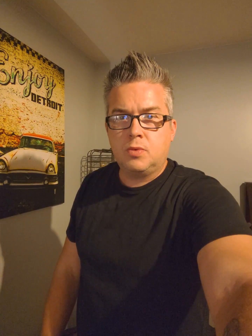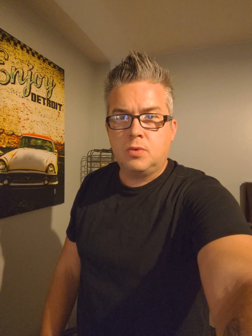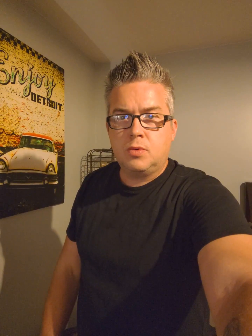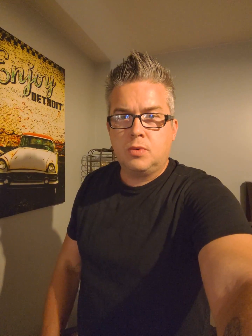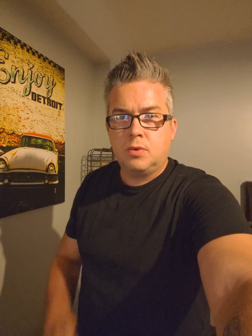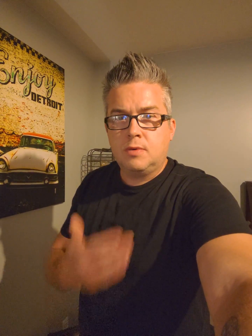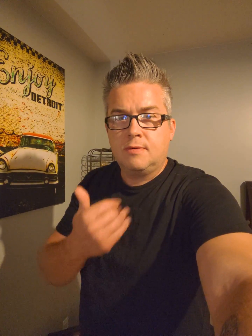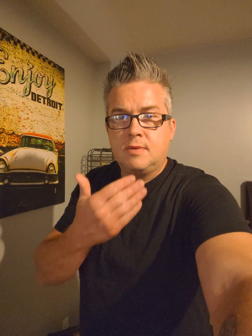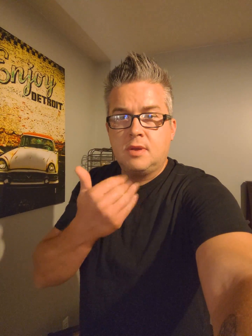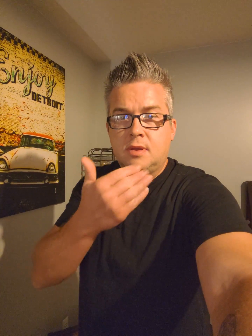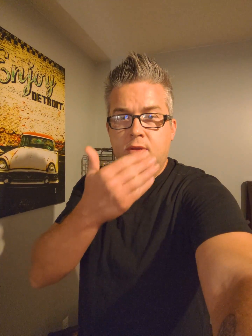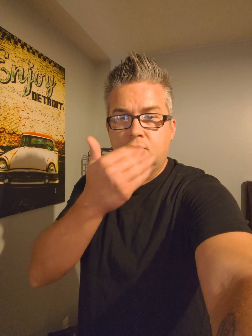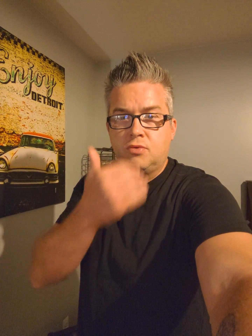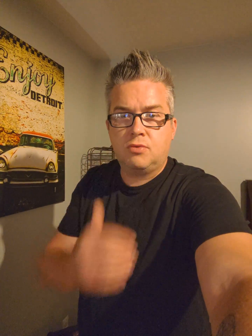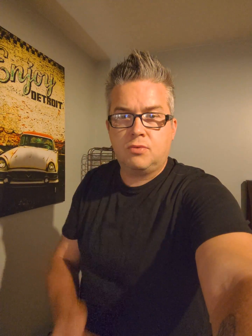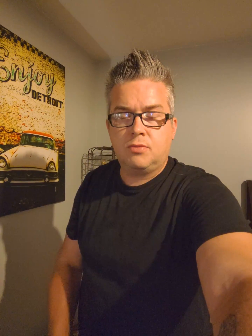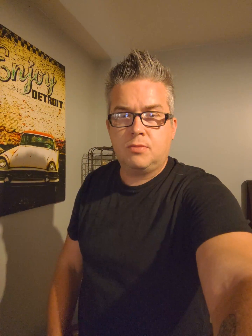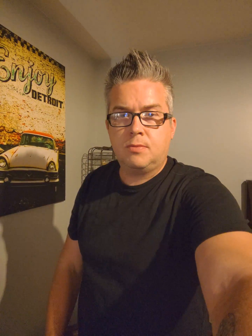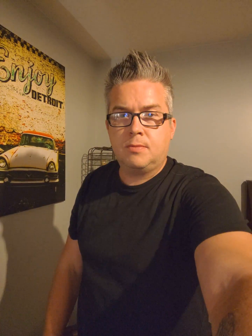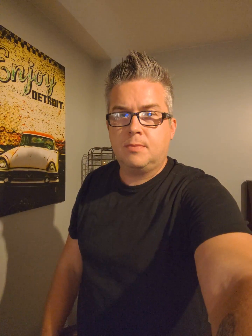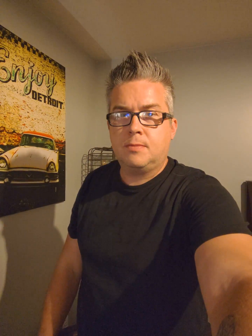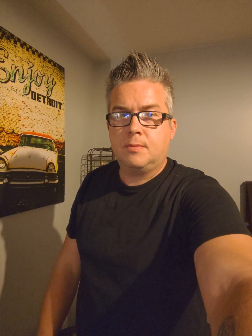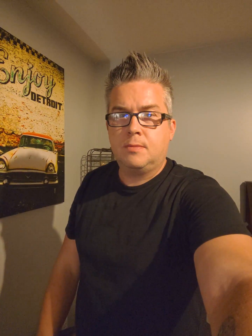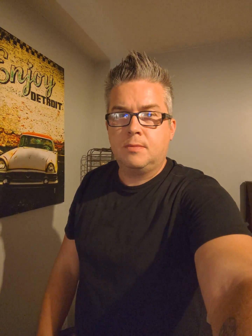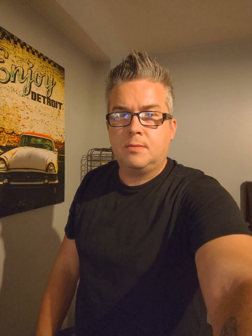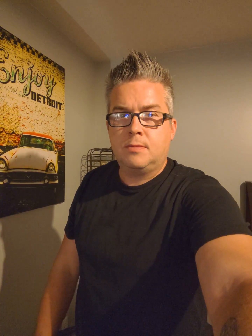butterfly